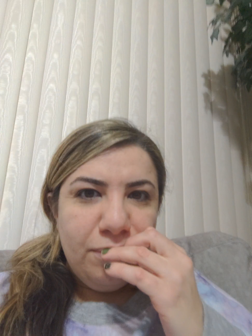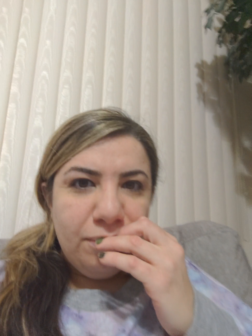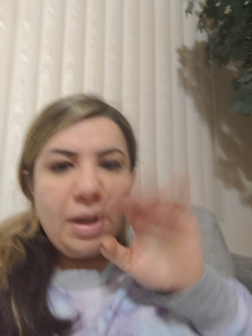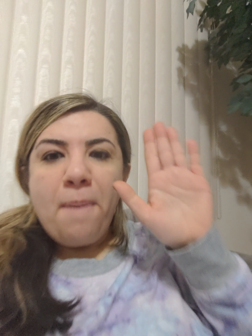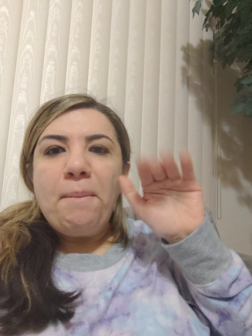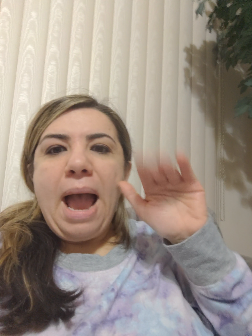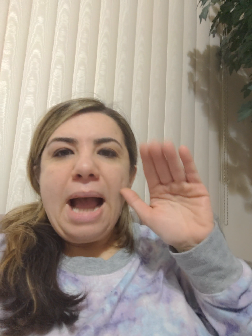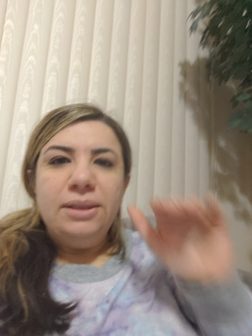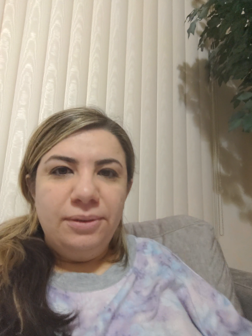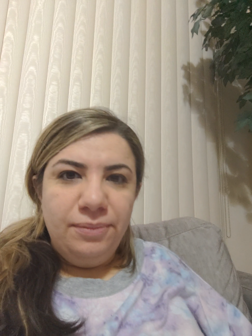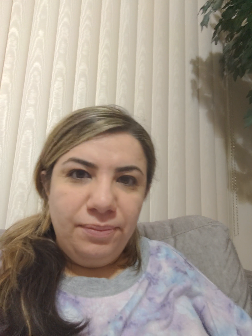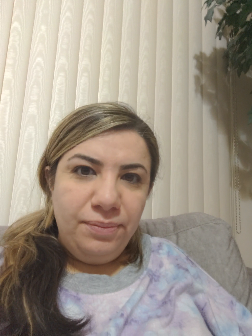bye